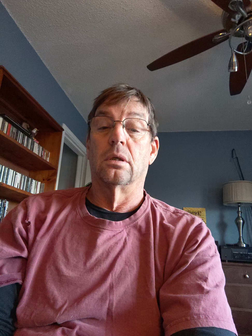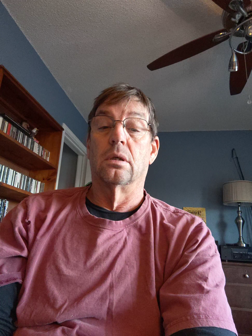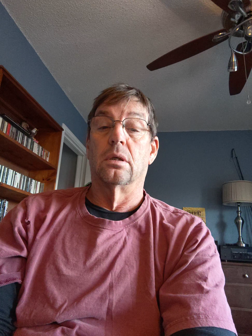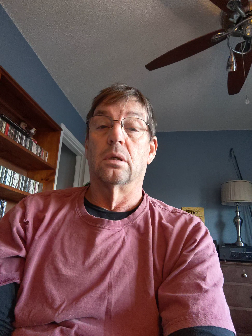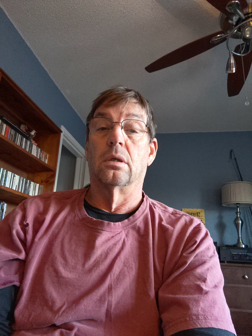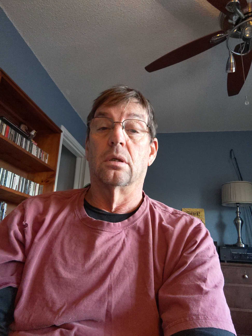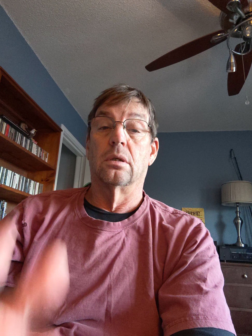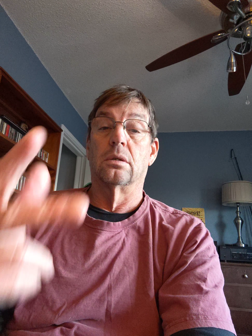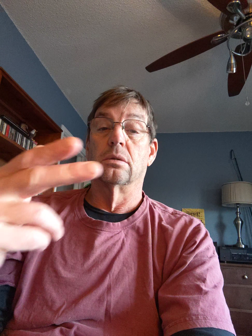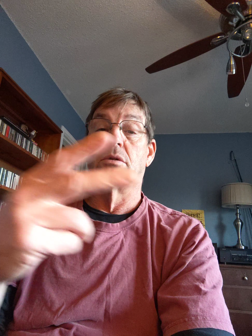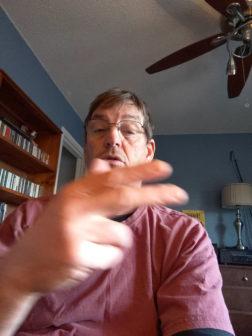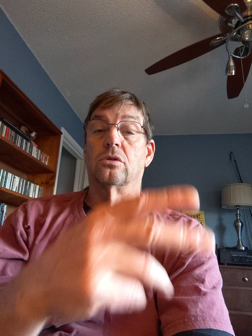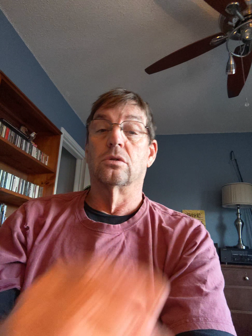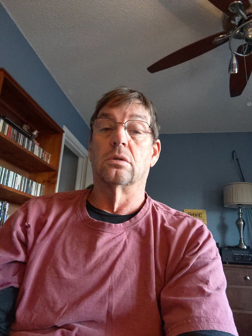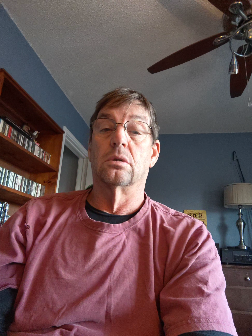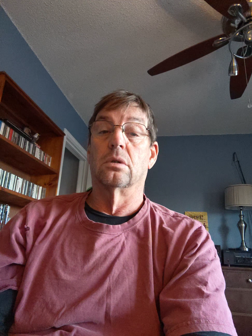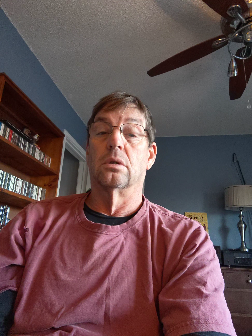scissors